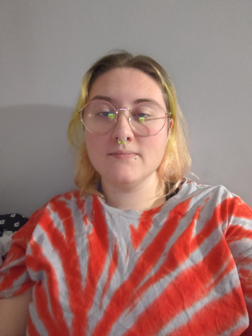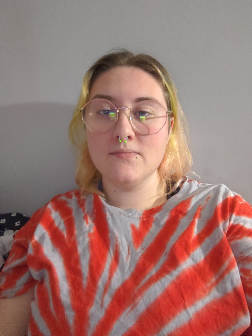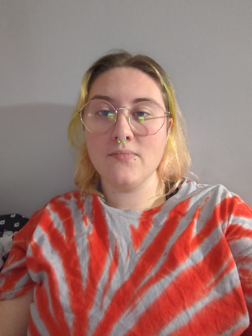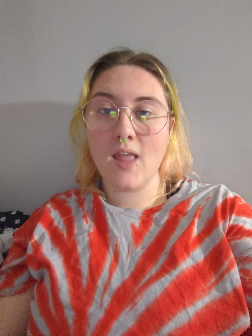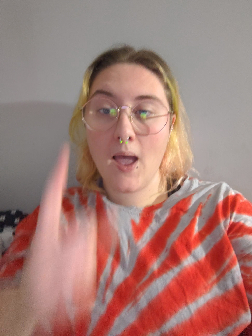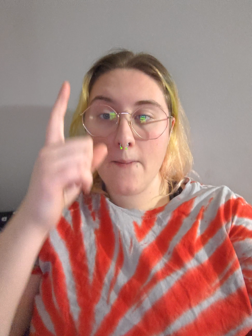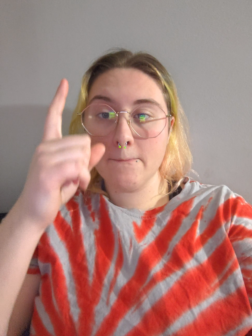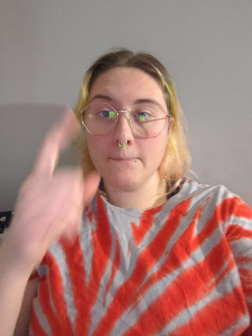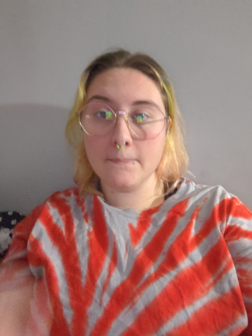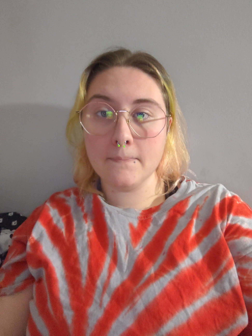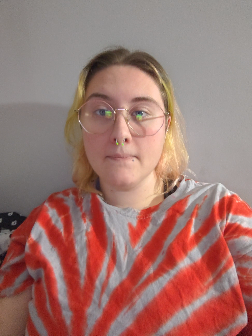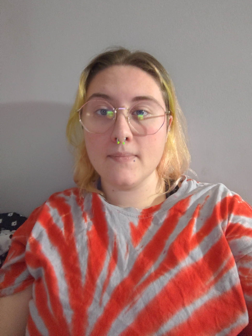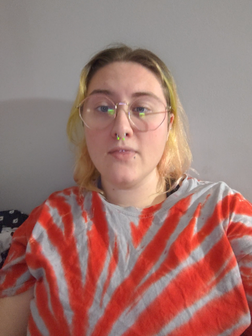up